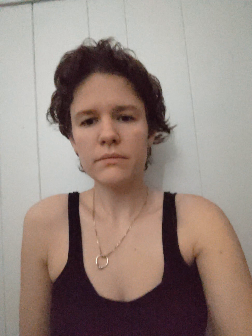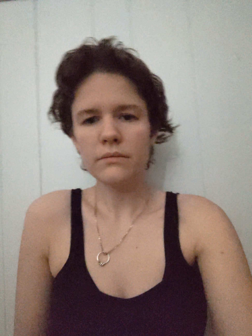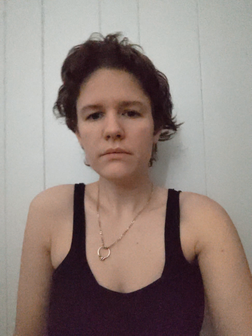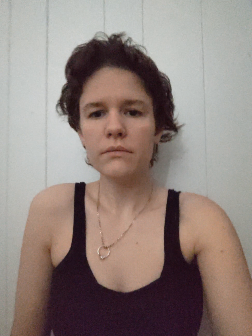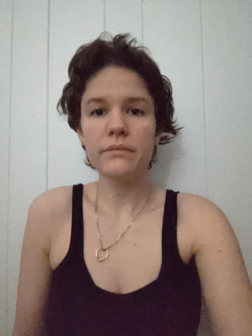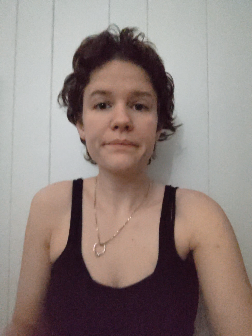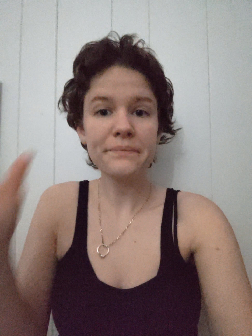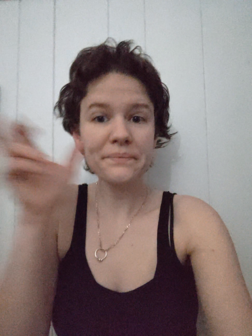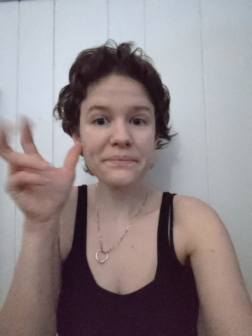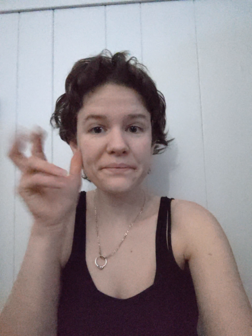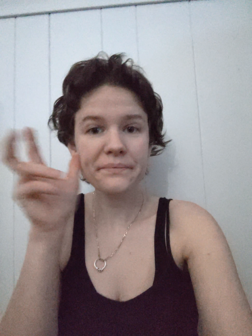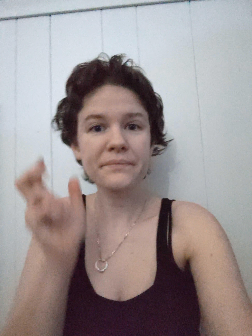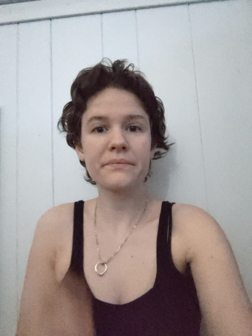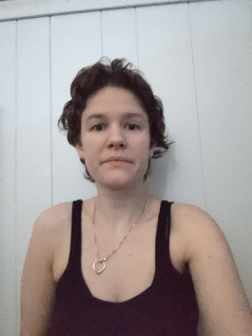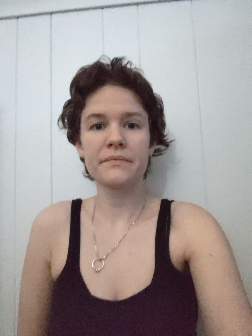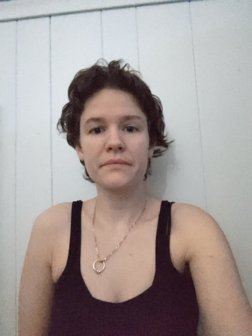listen